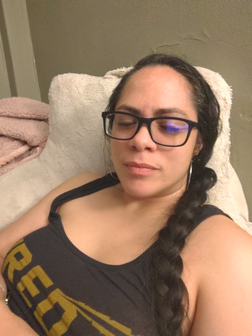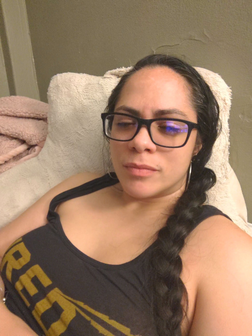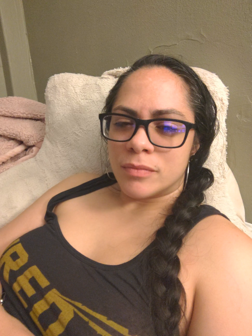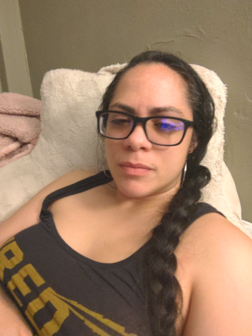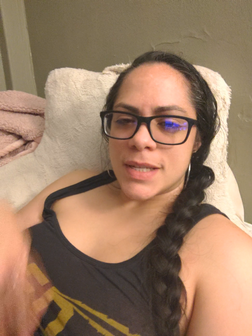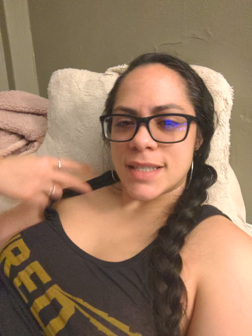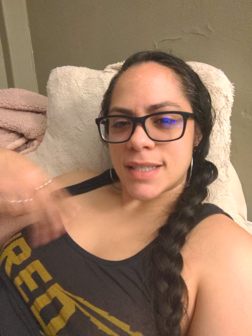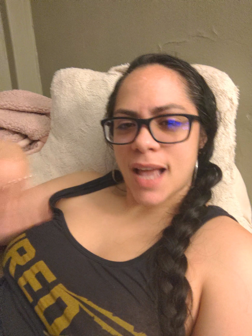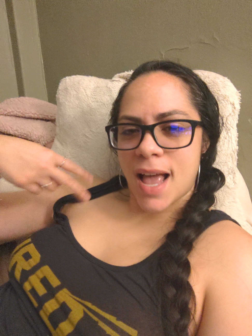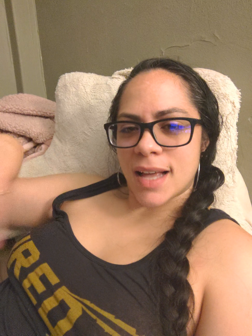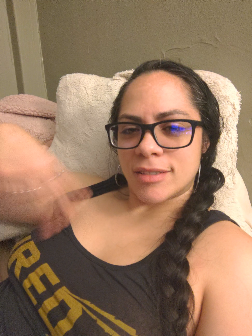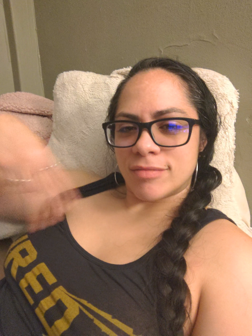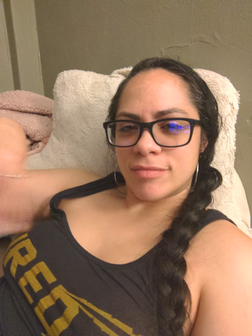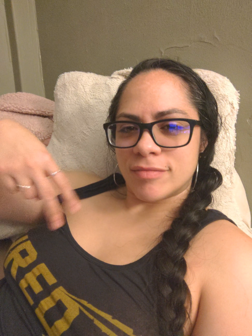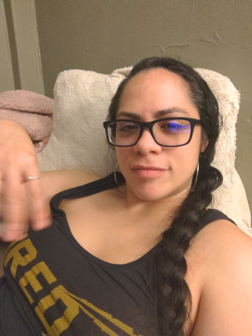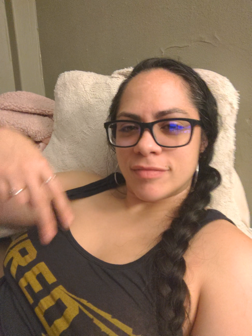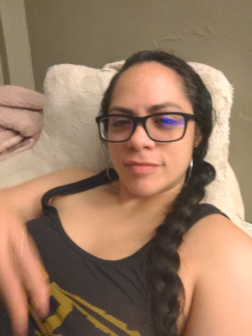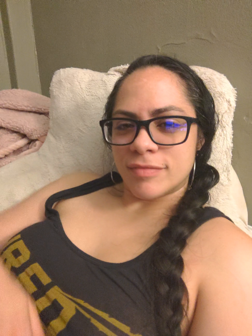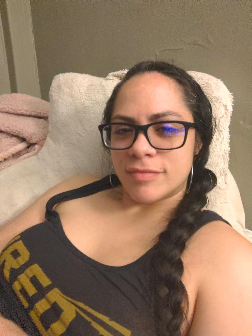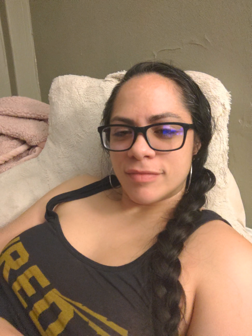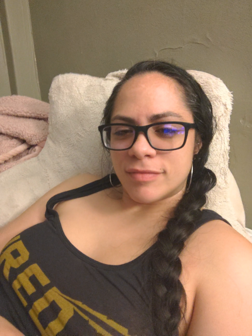dance